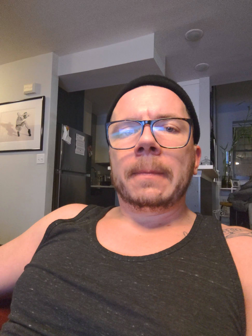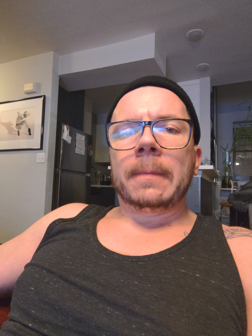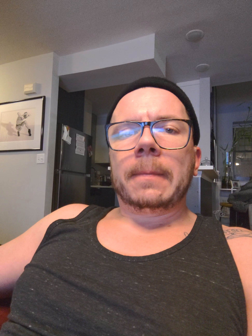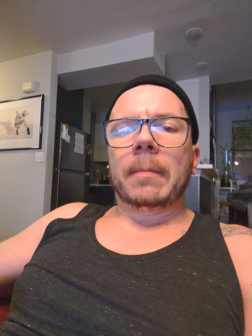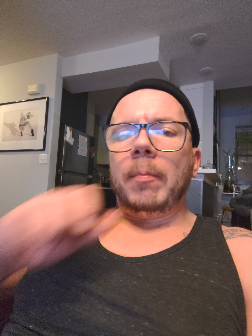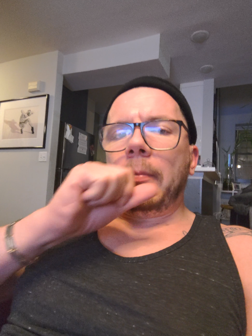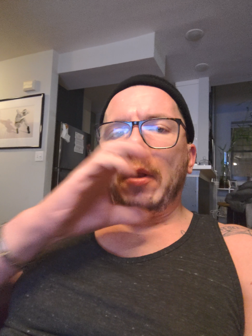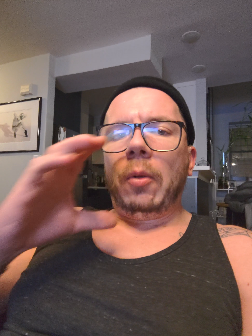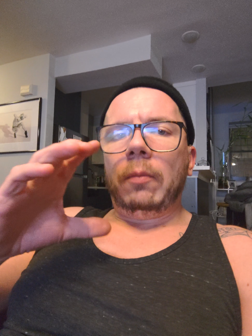balloon